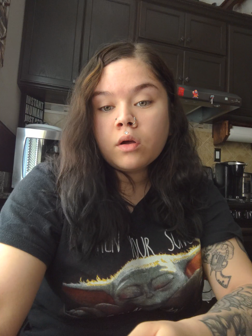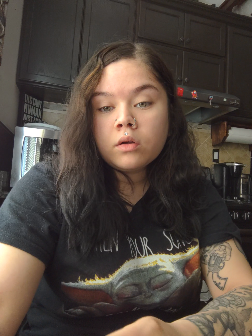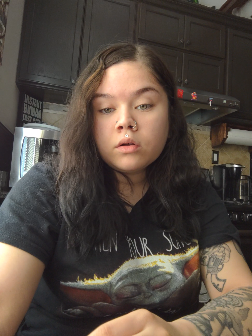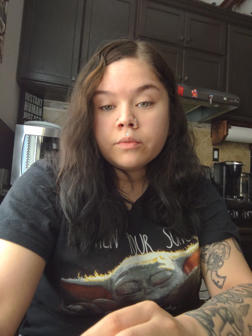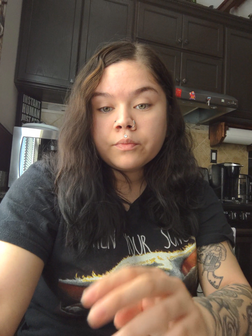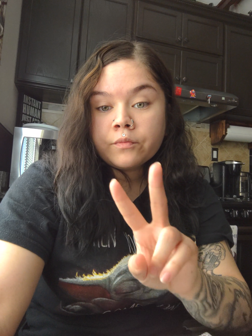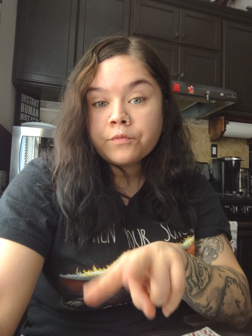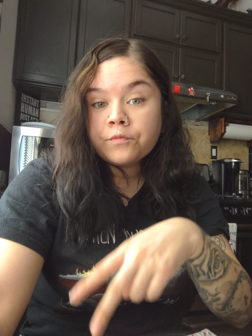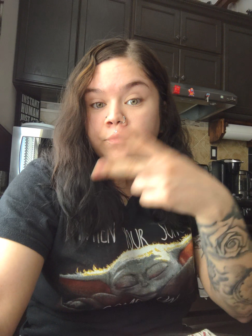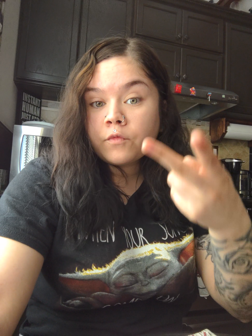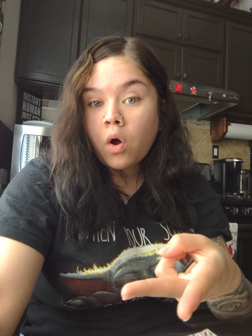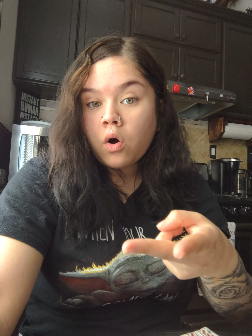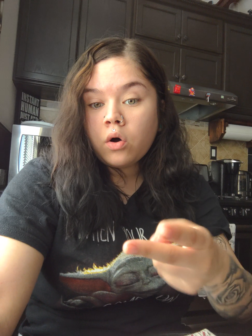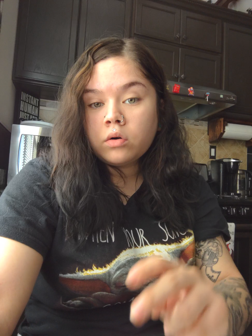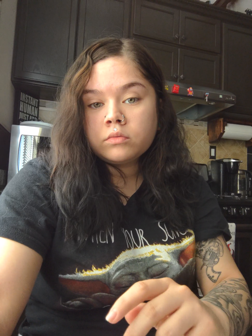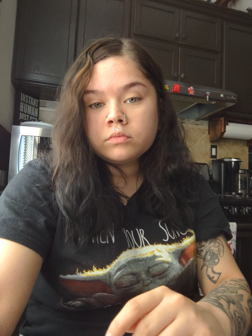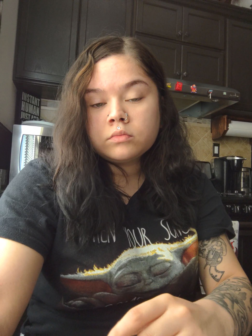fall